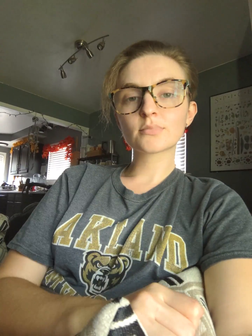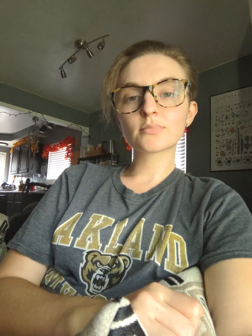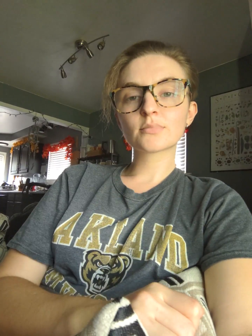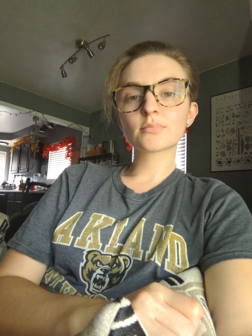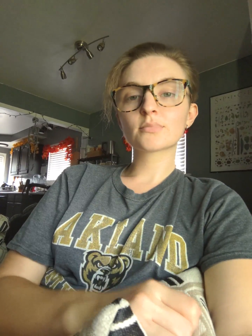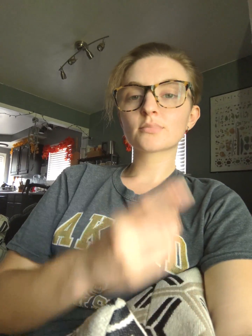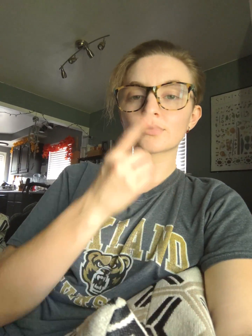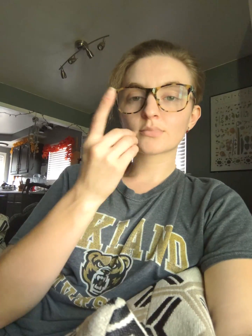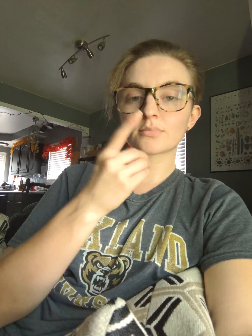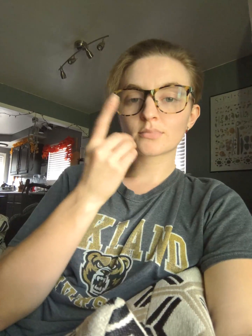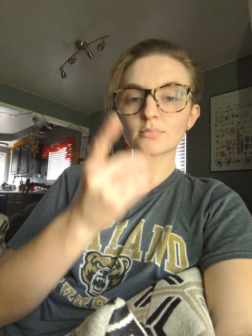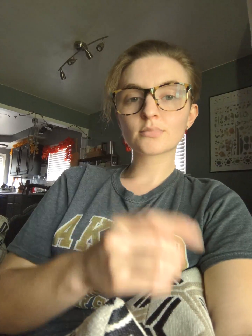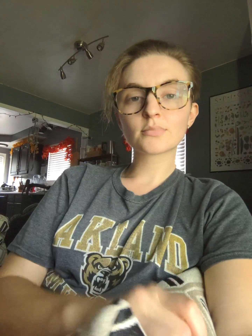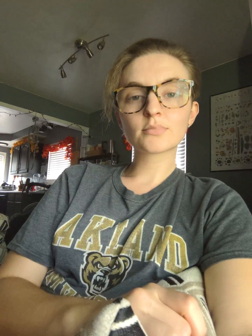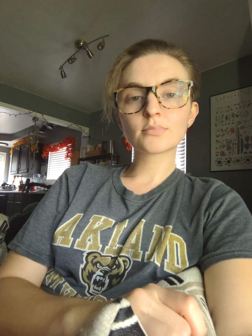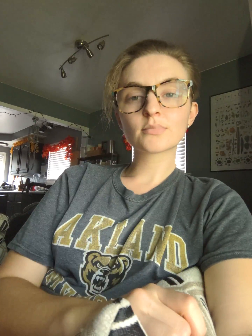dinner